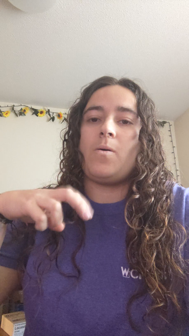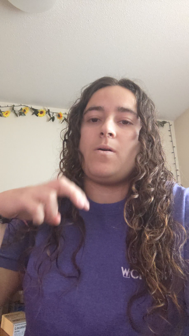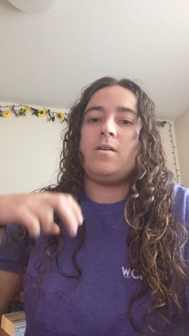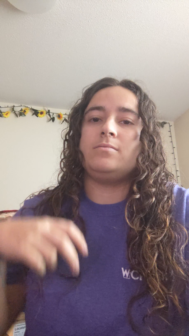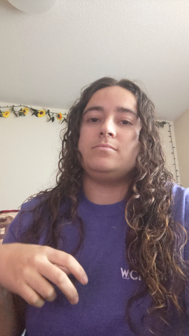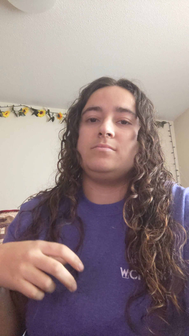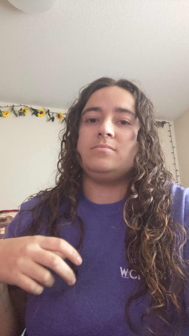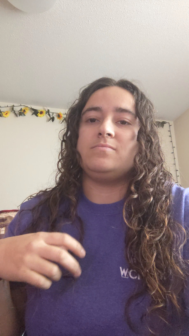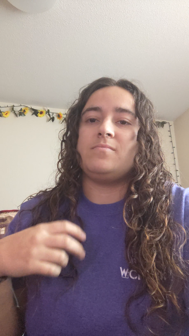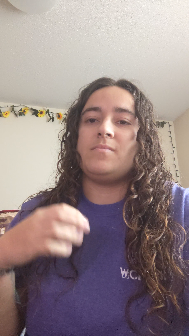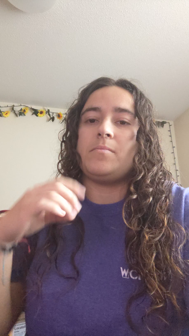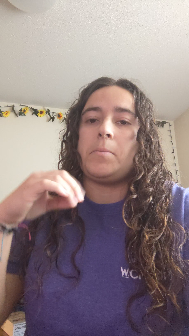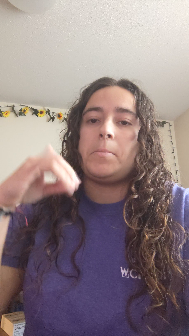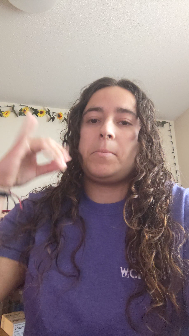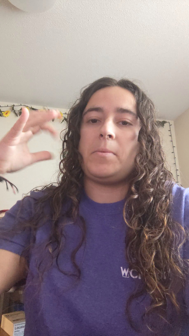bubbles